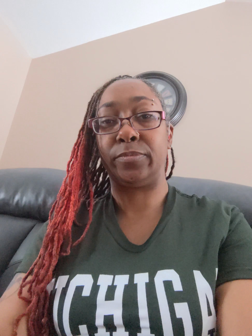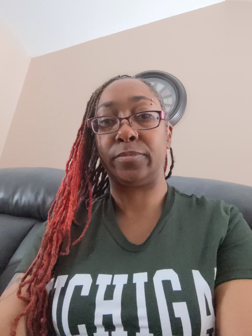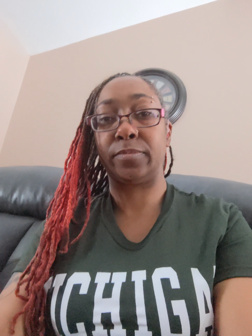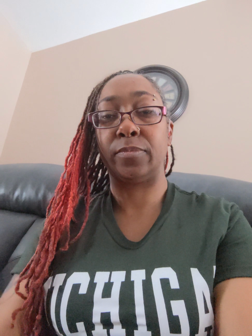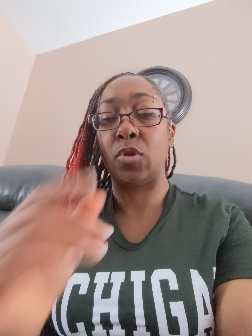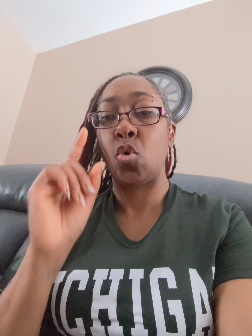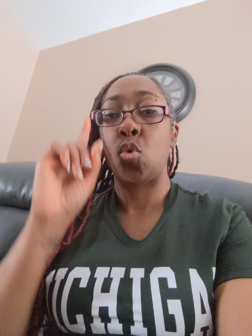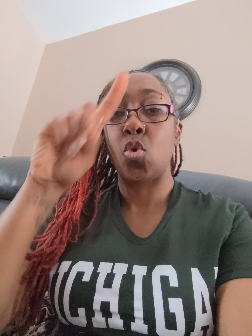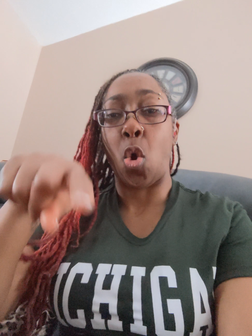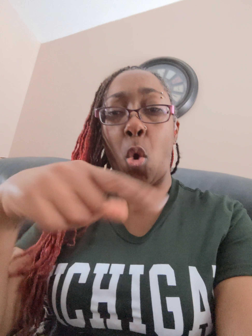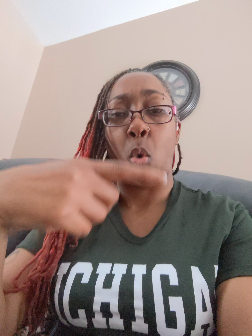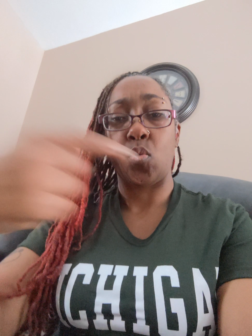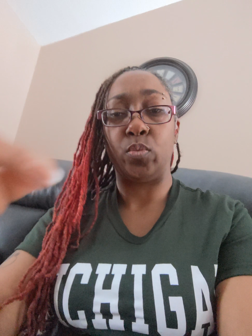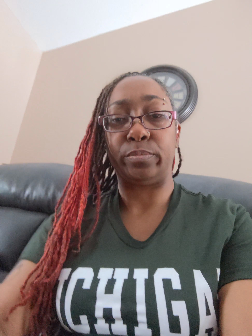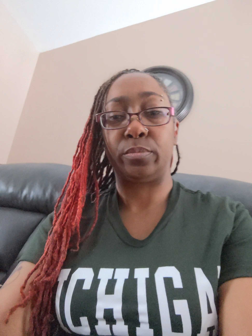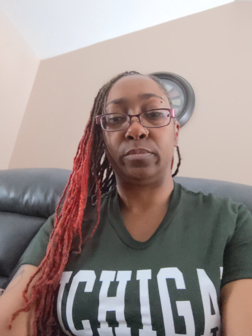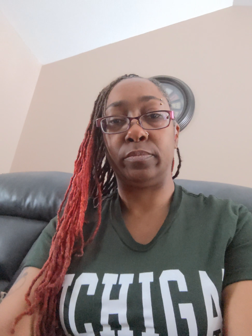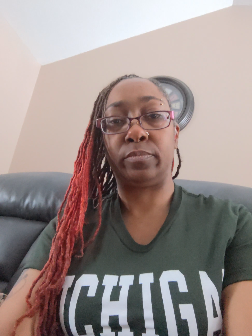go